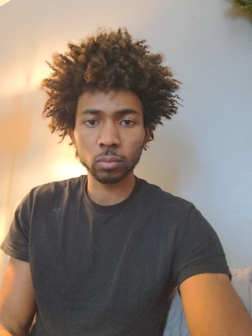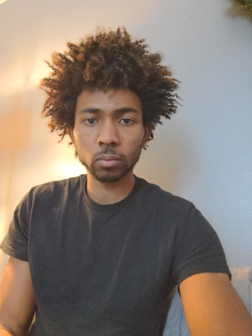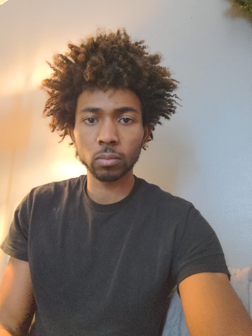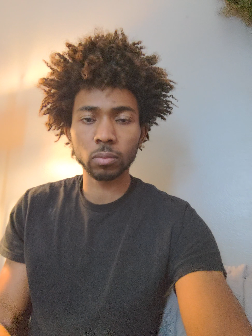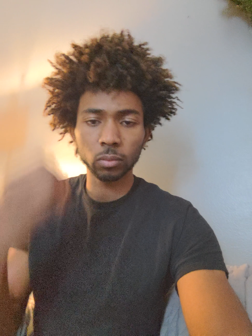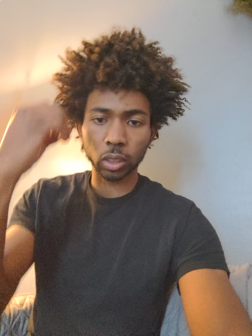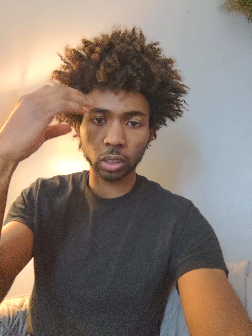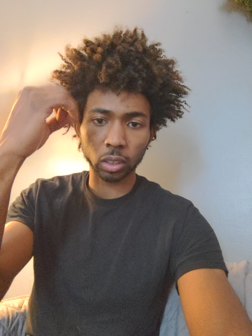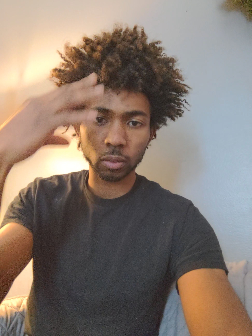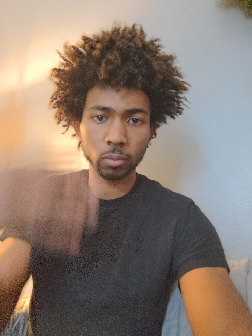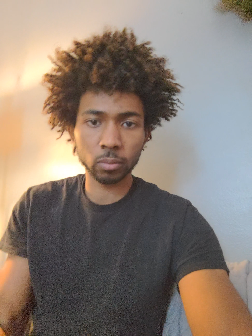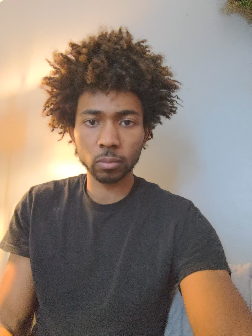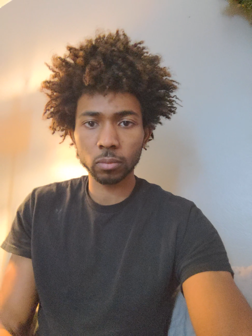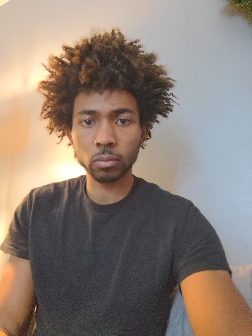shower